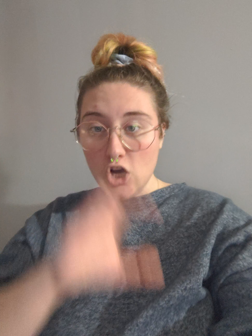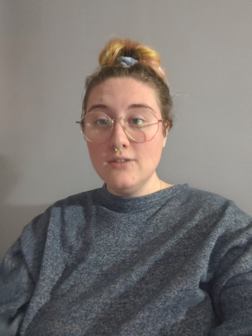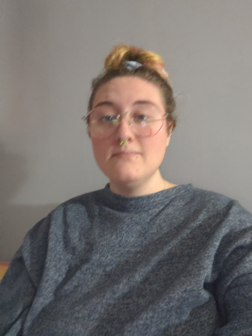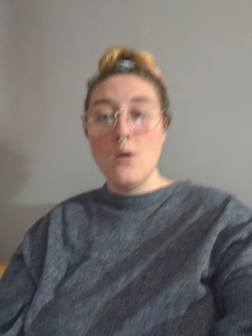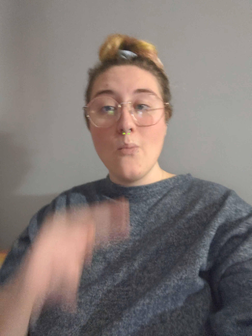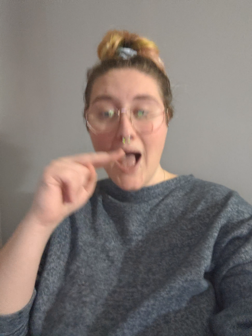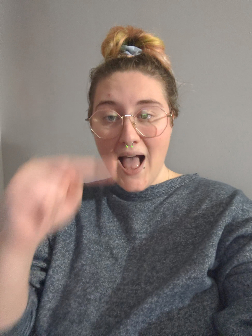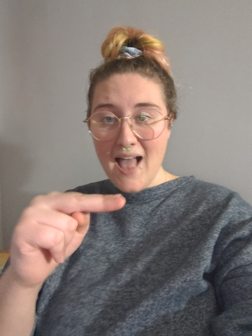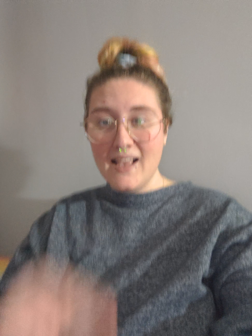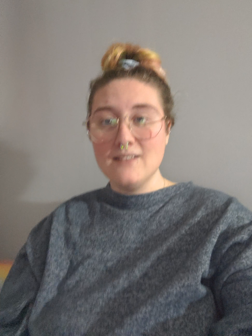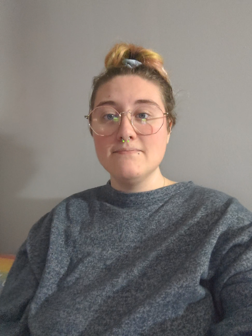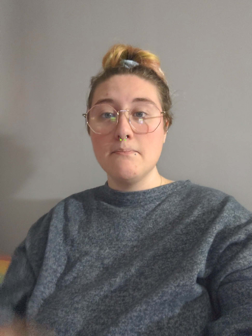ride